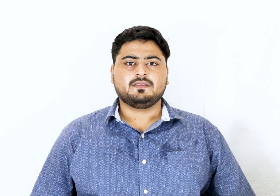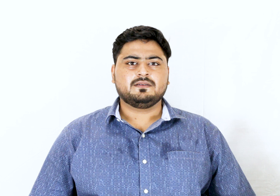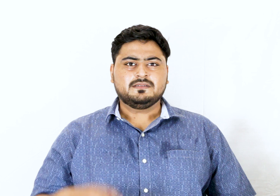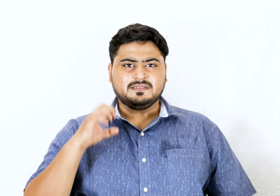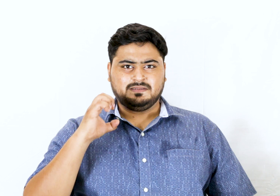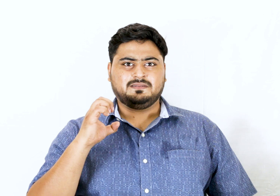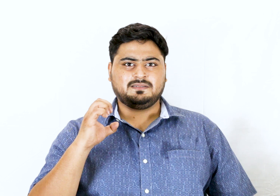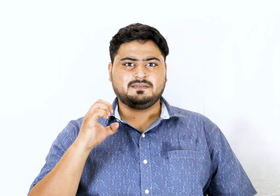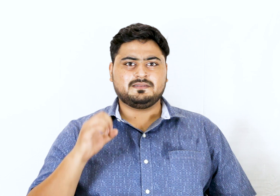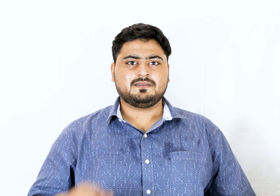stiff